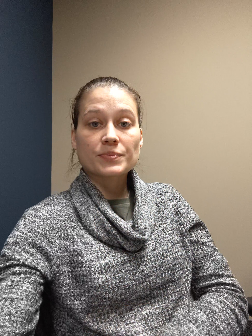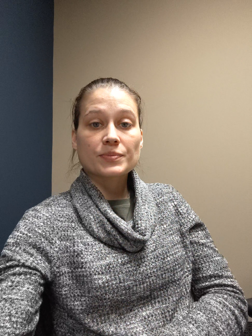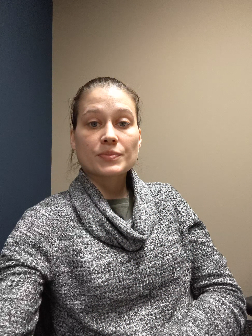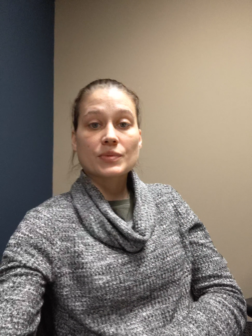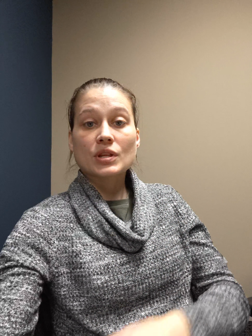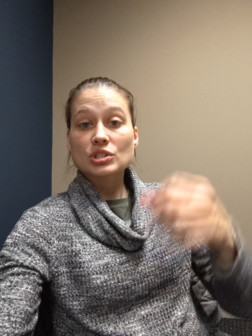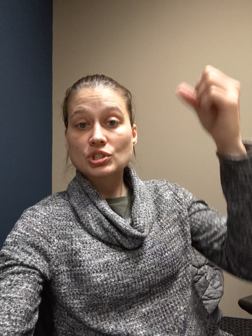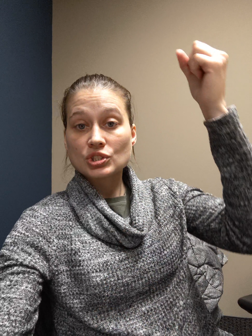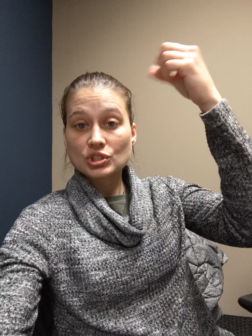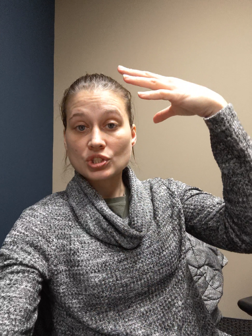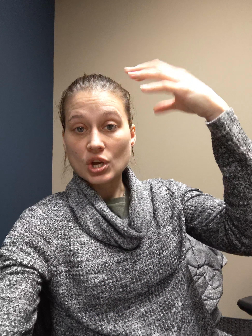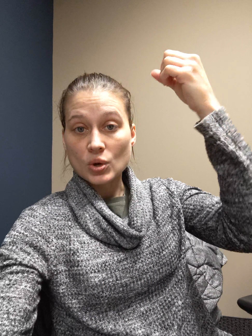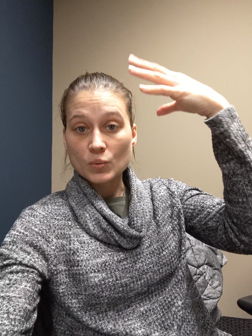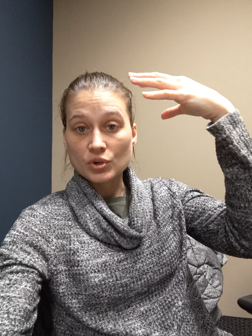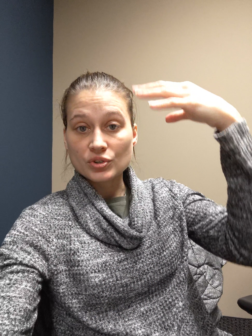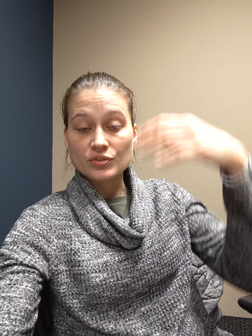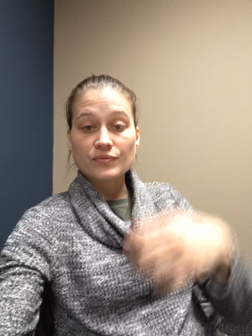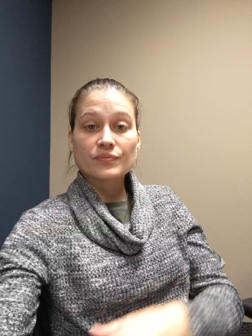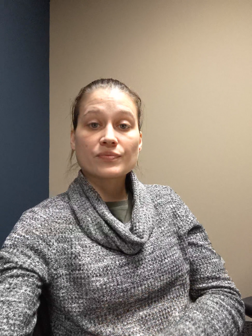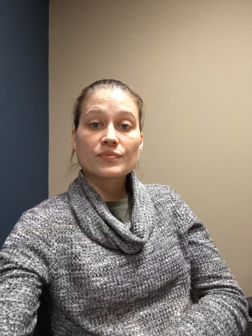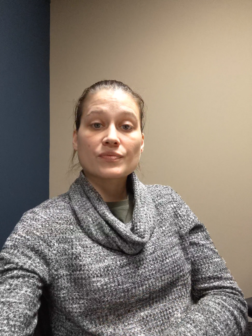shower